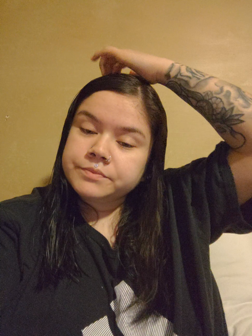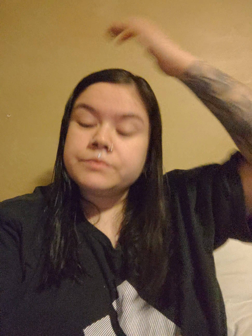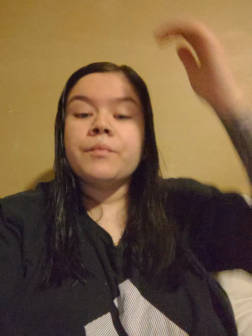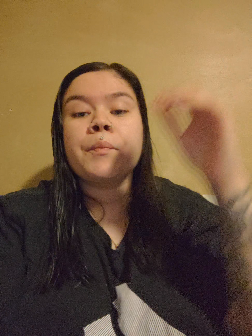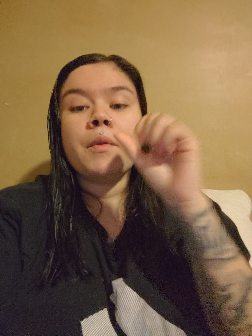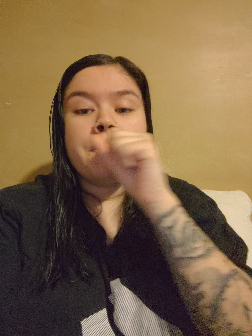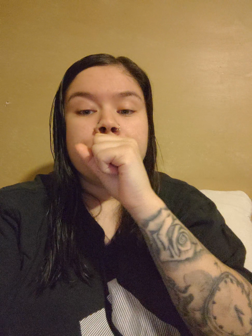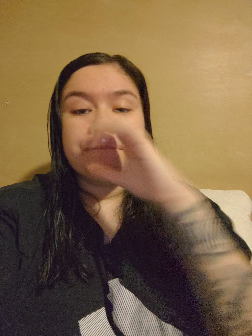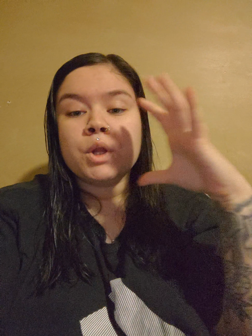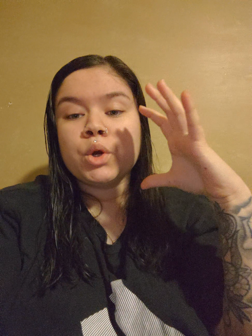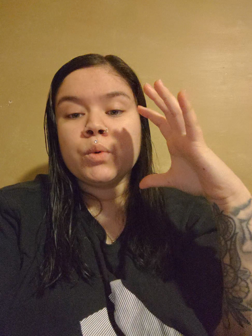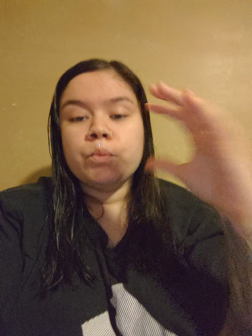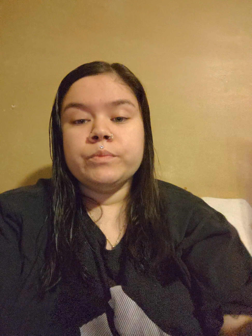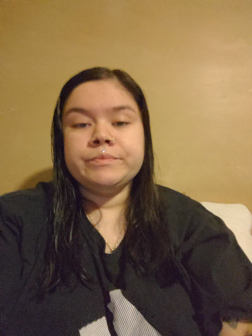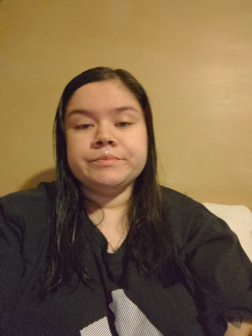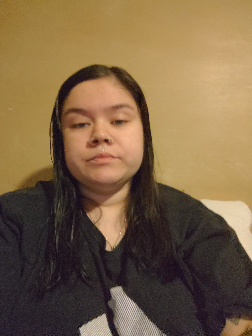balloon